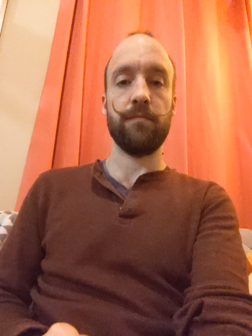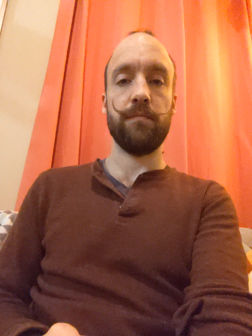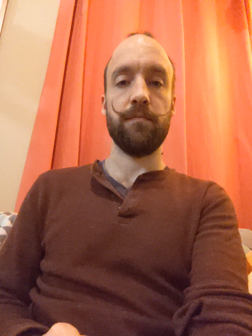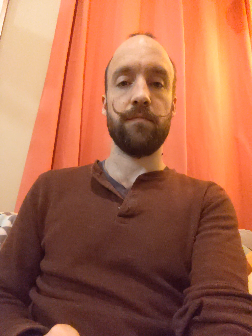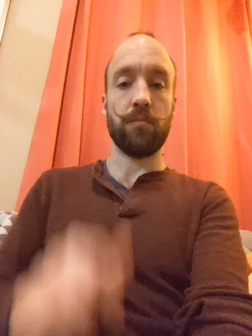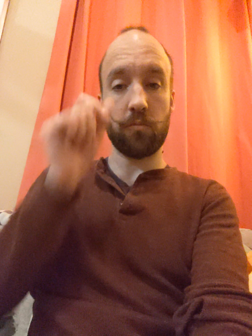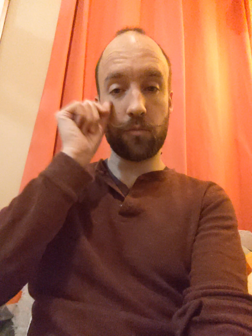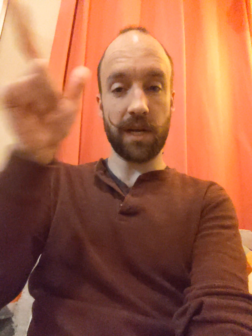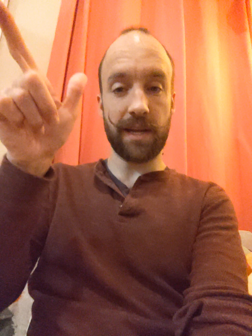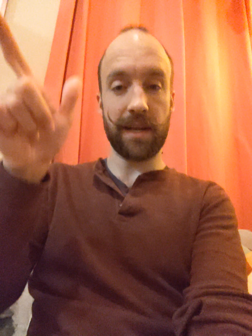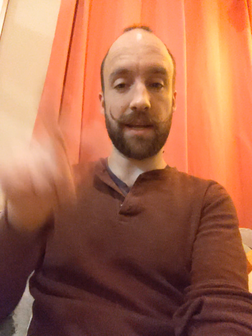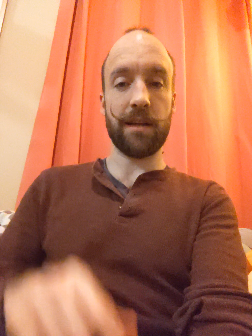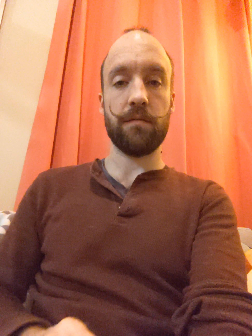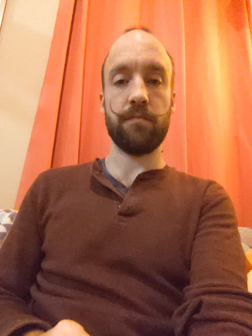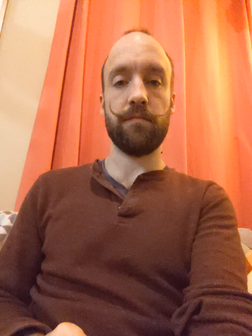wake